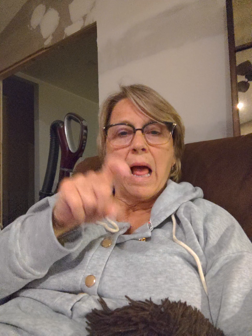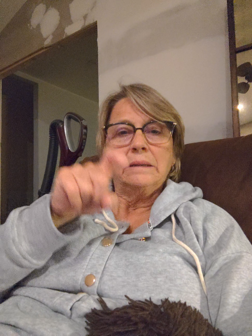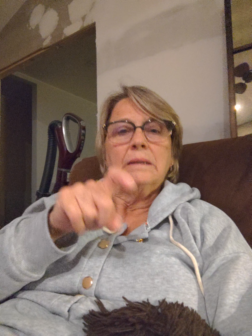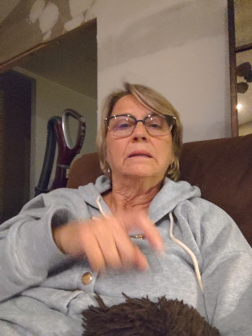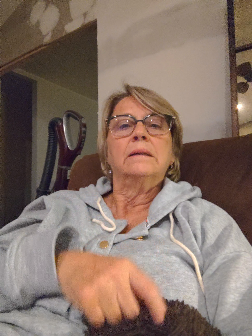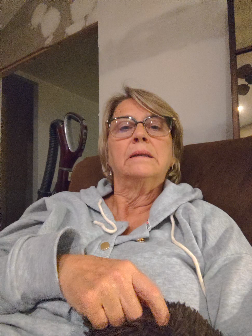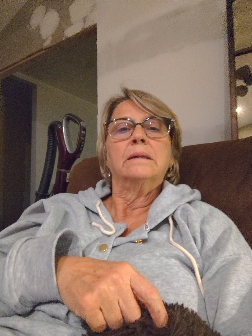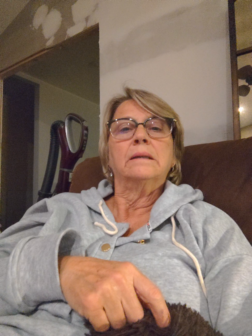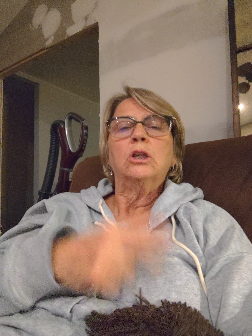closet